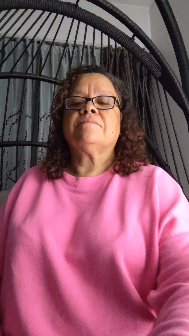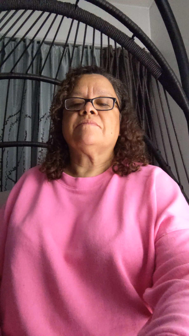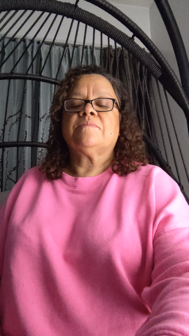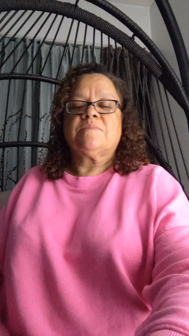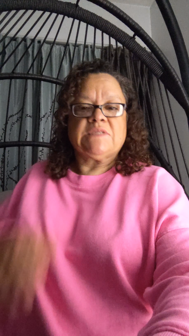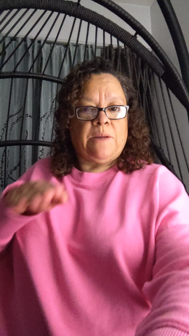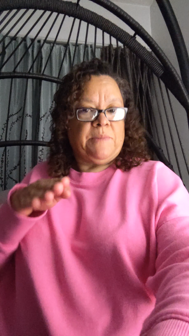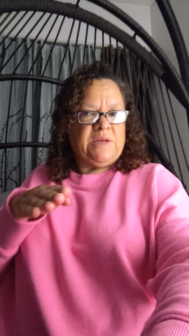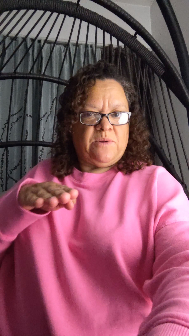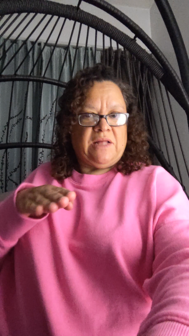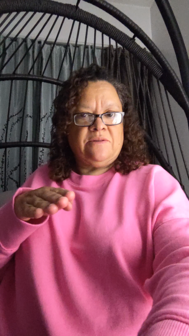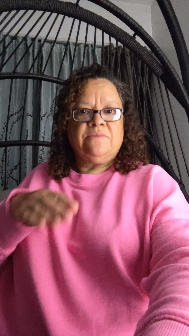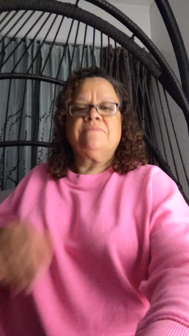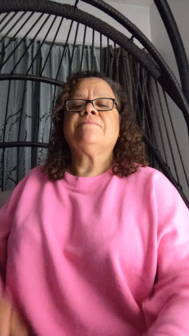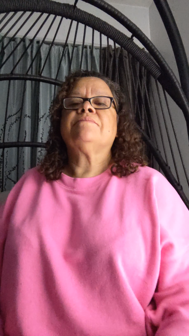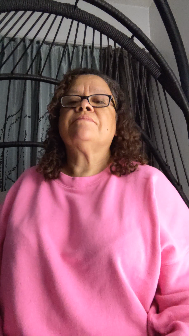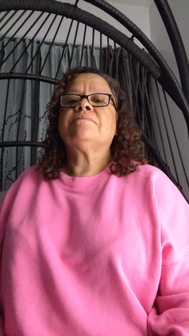penguin